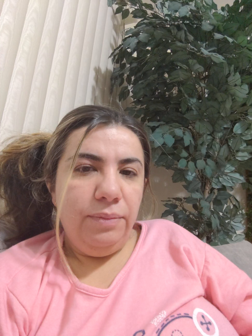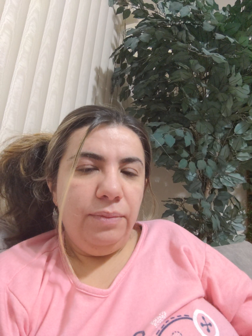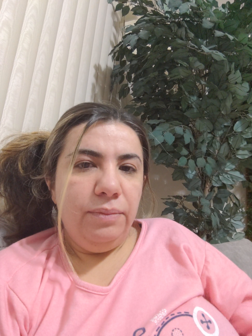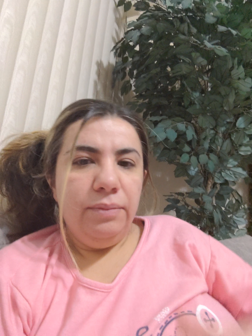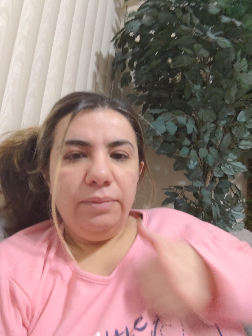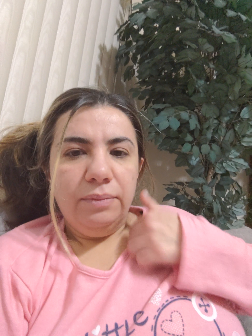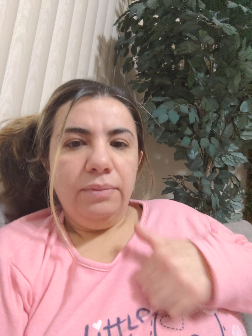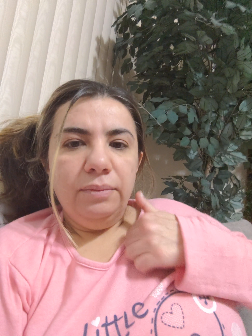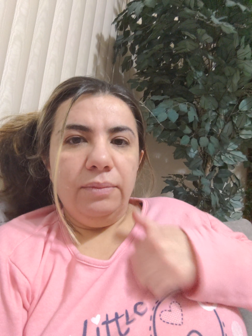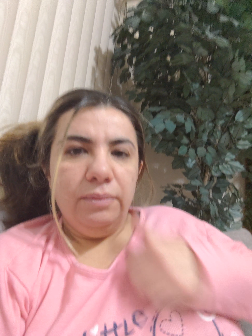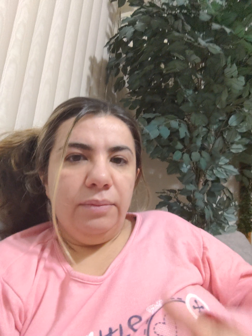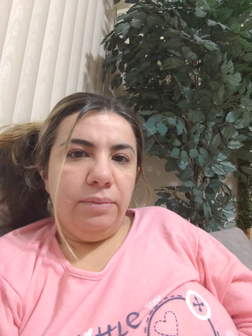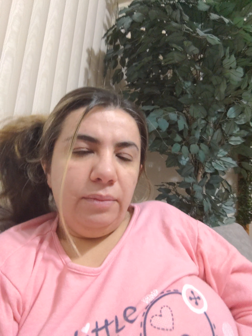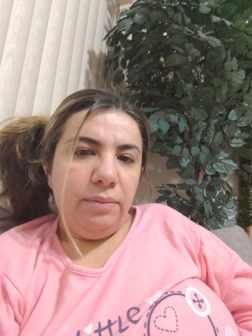bath